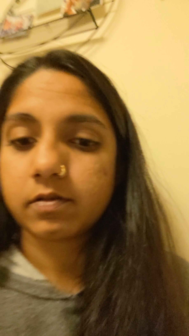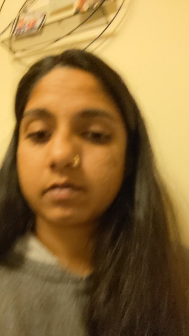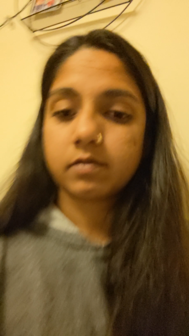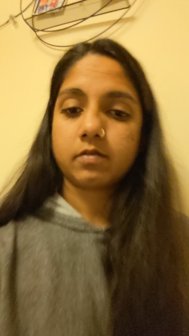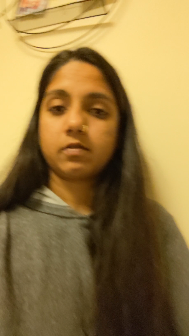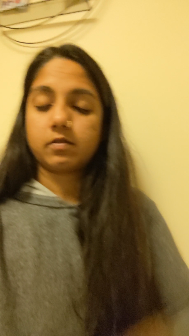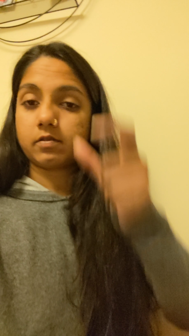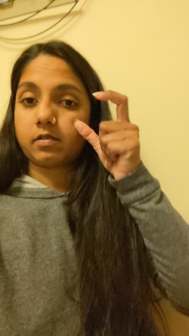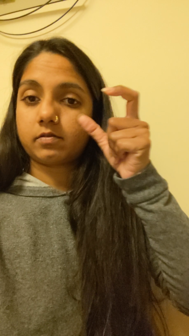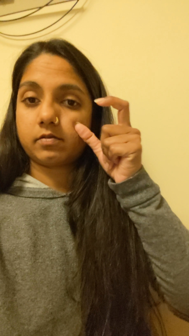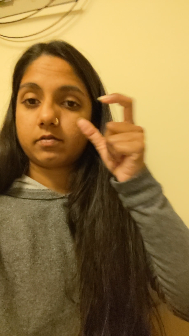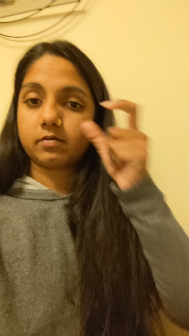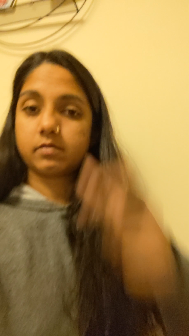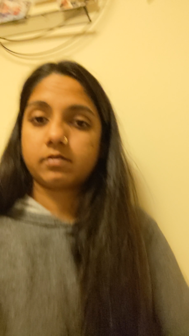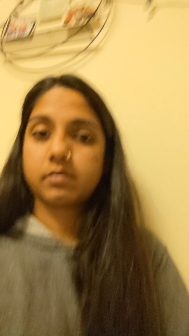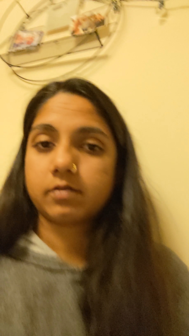glasses